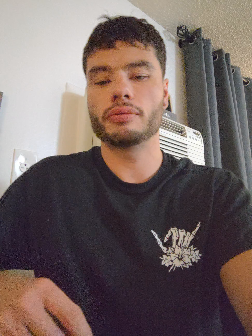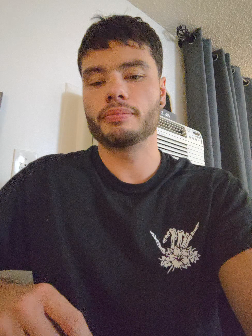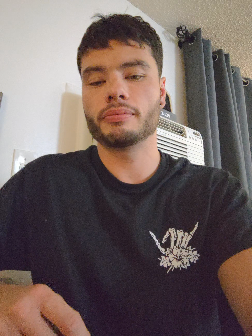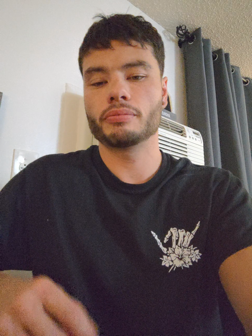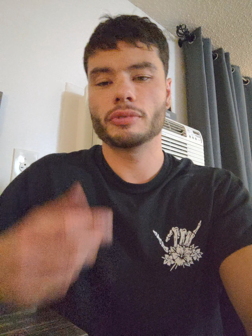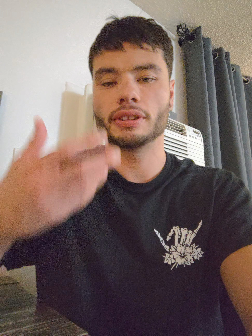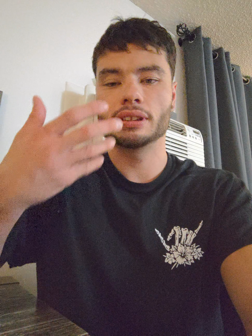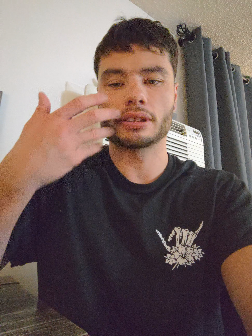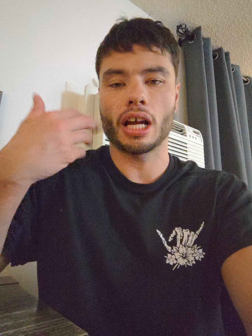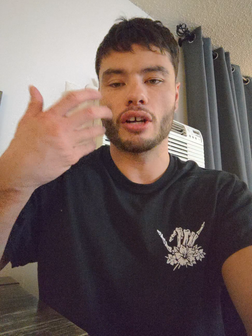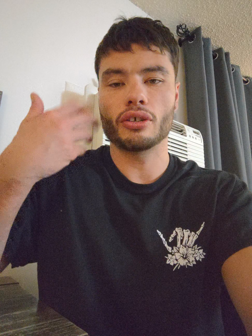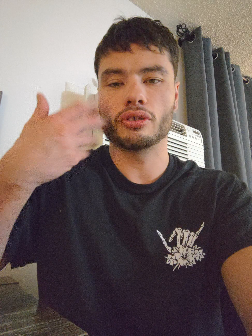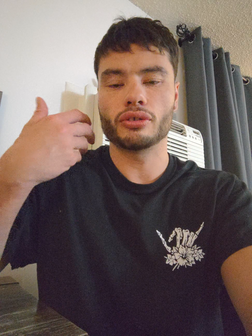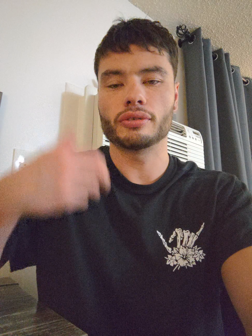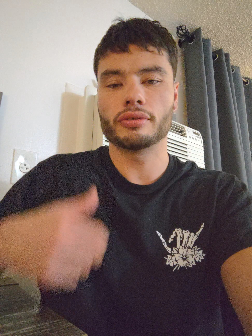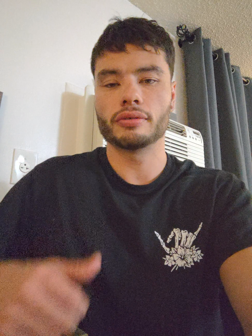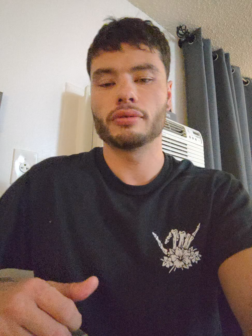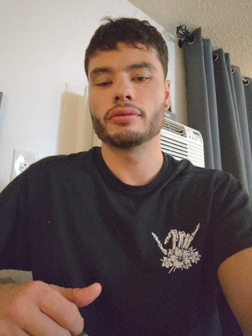tiger